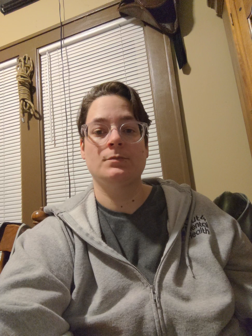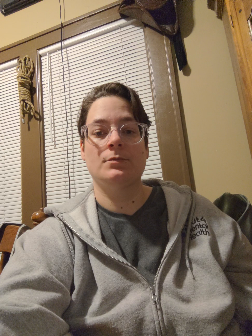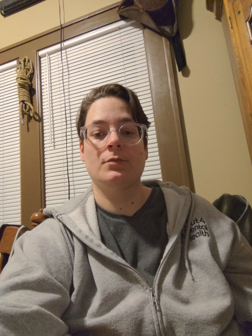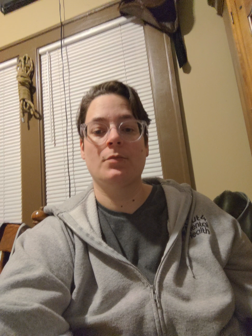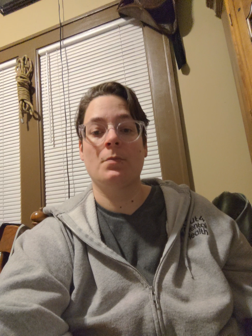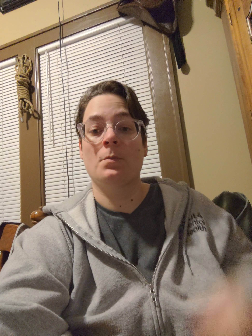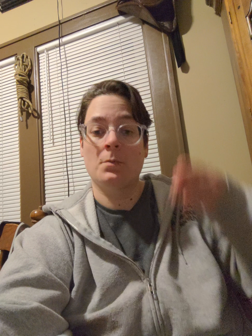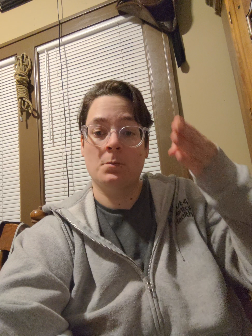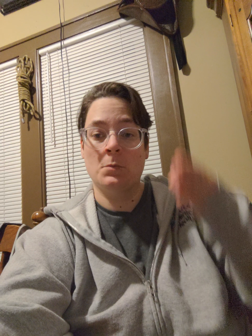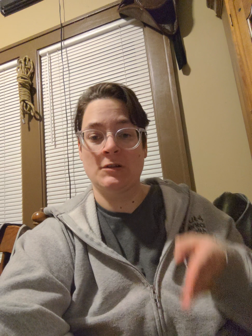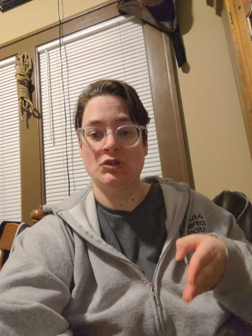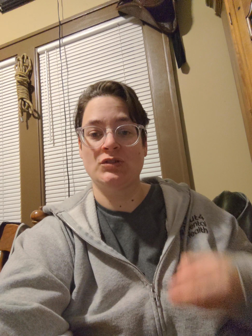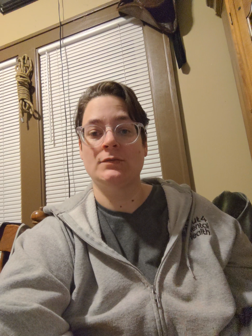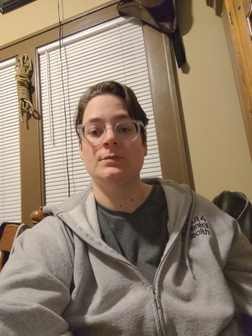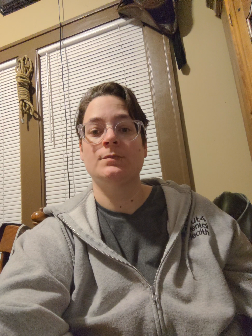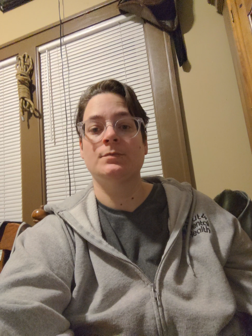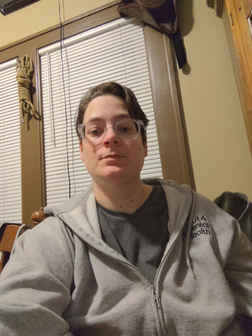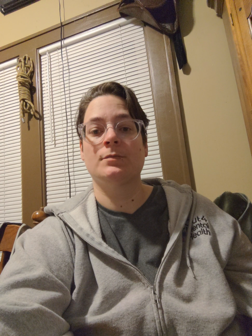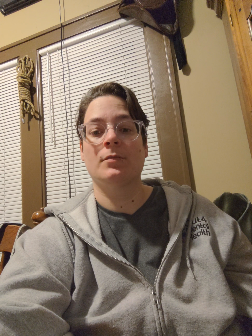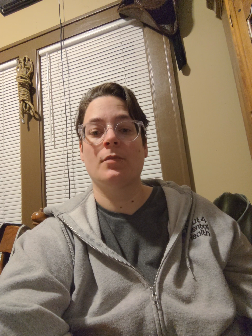person